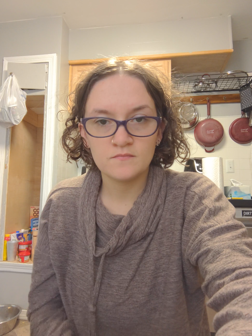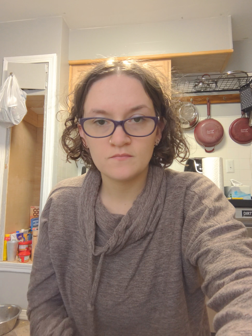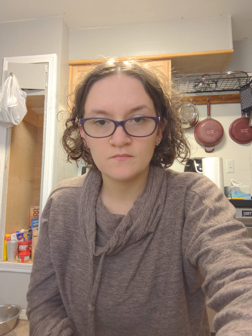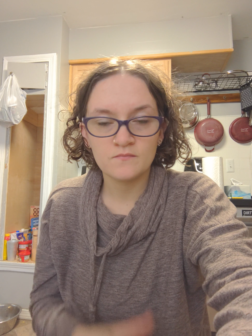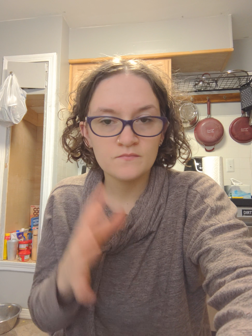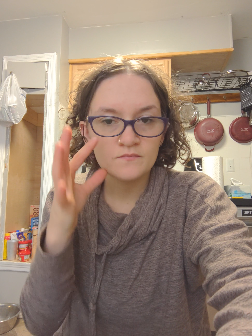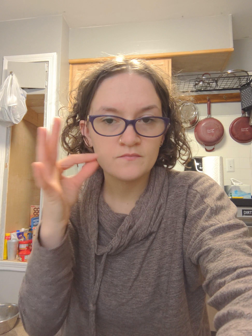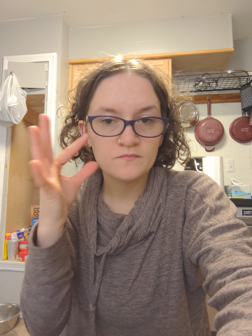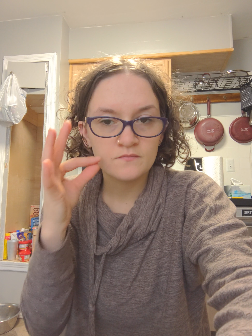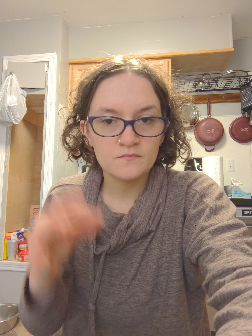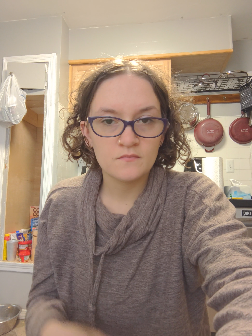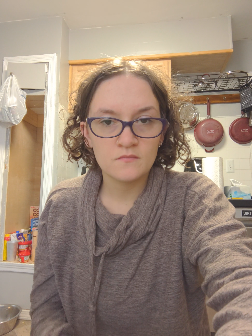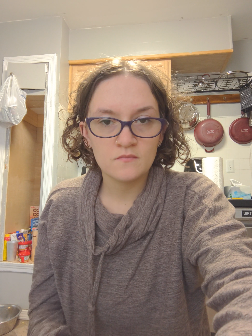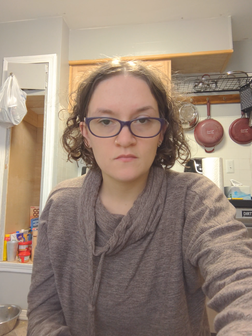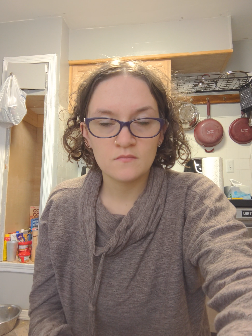cat